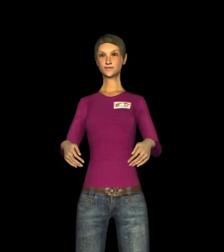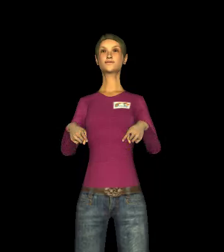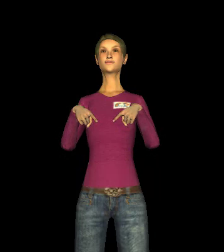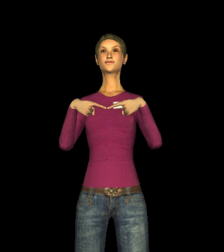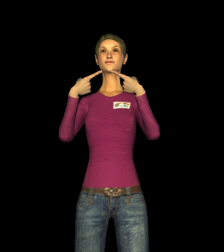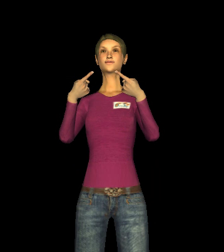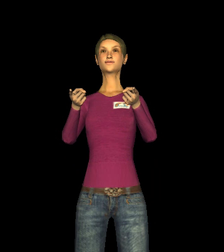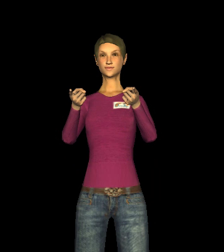يذهب